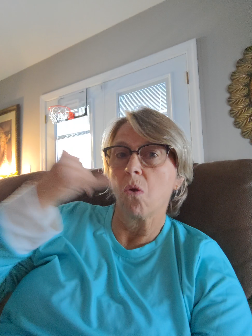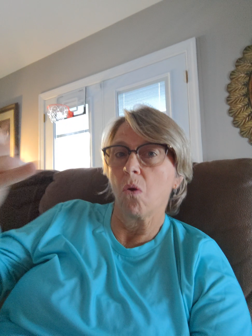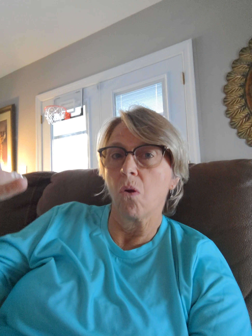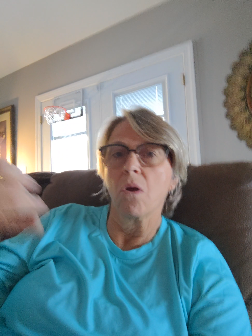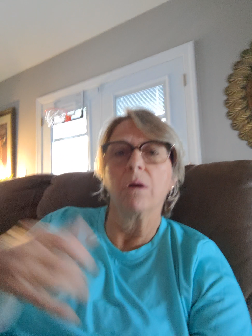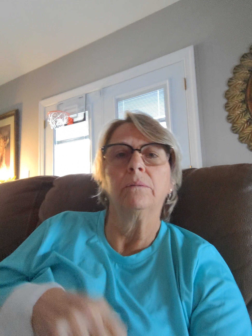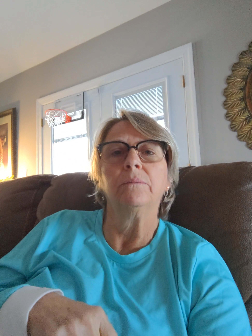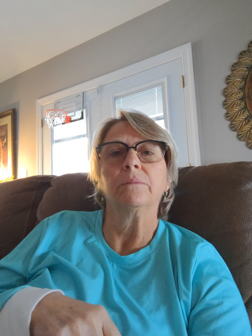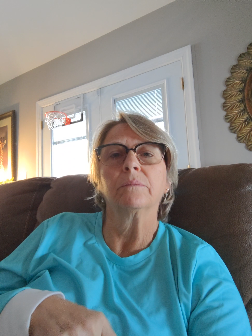call on the phone